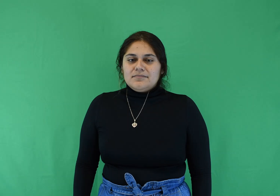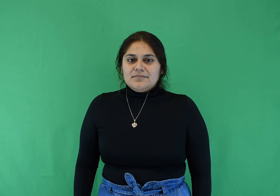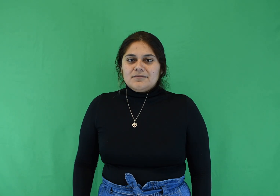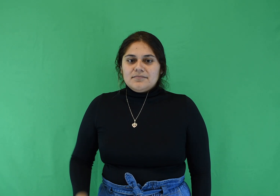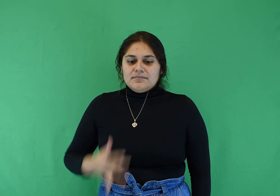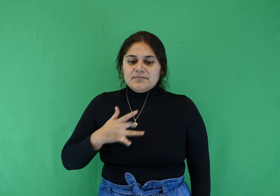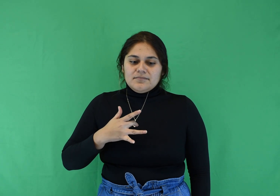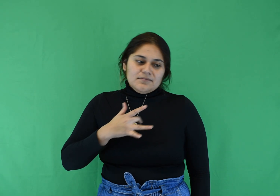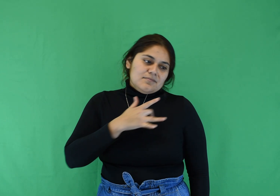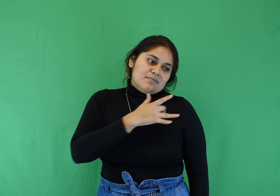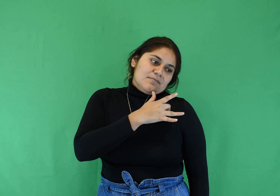sentir